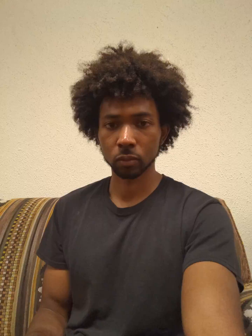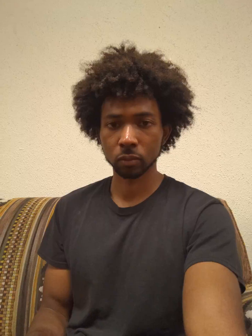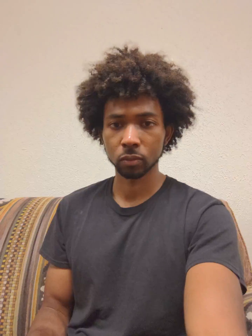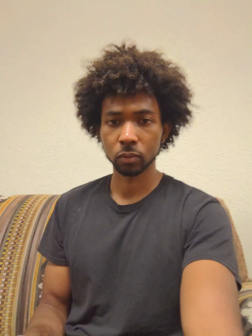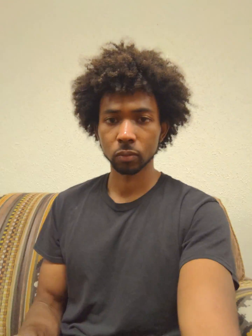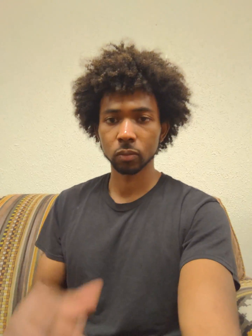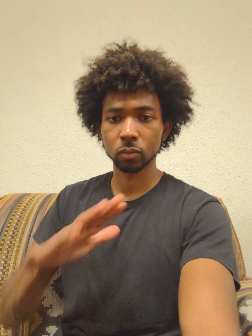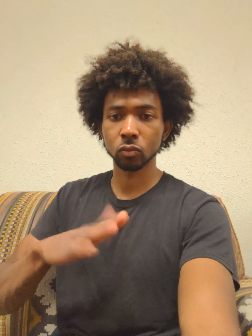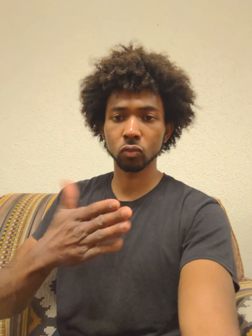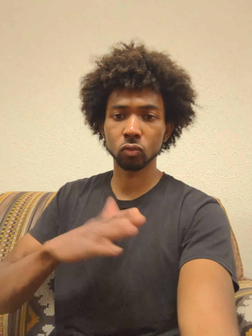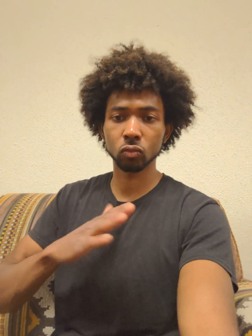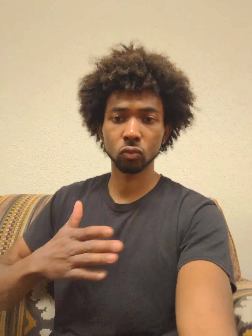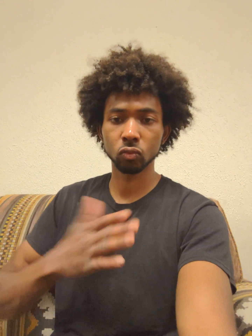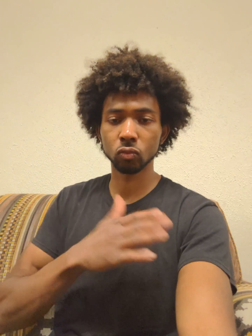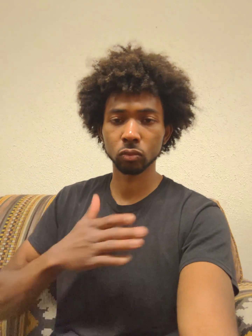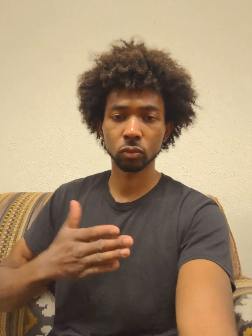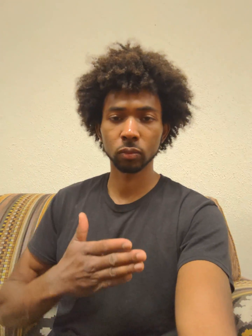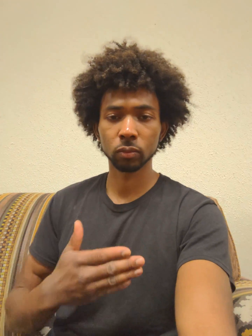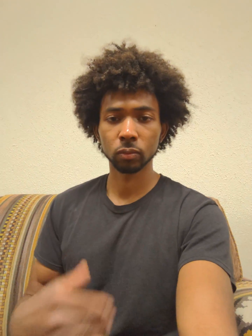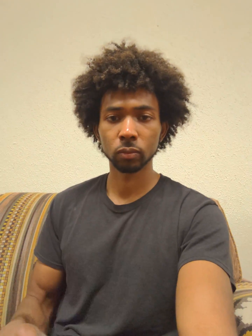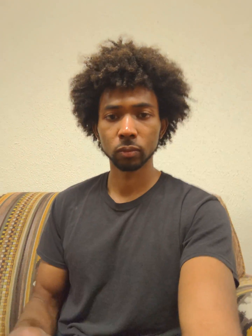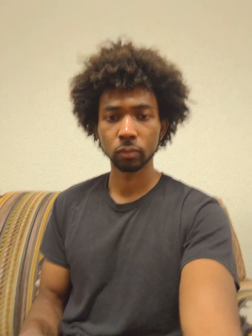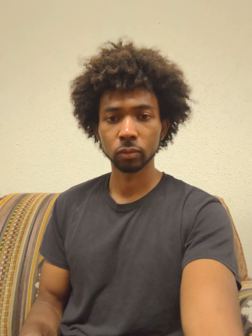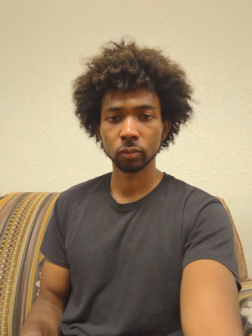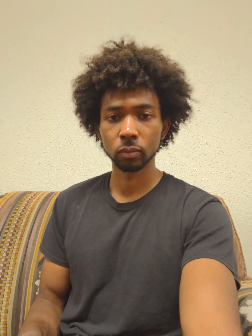cook